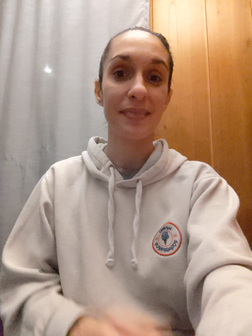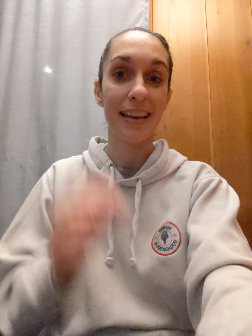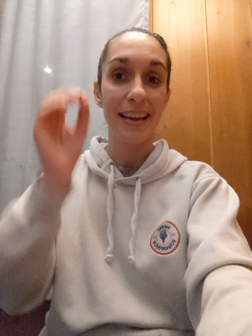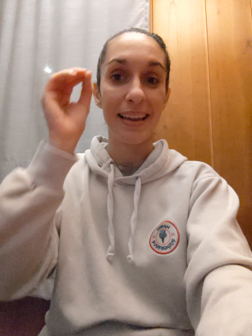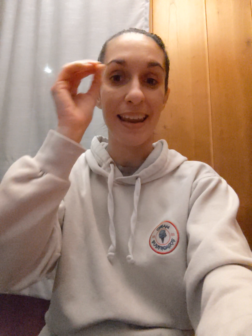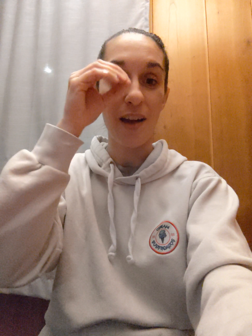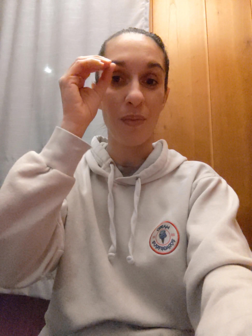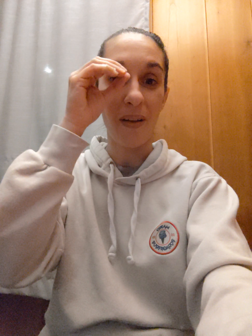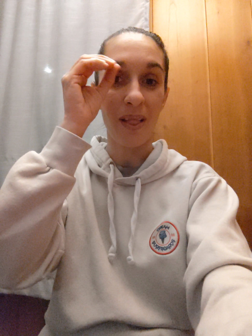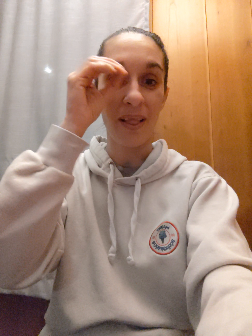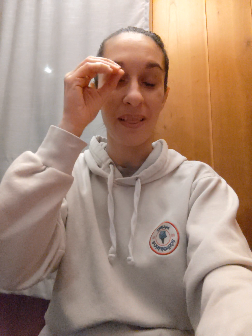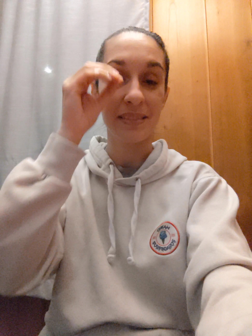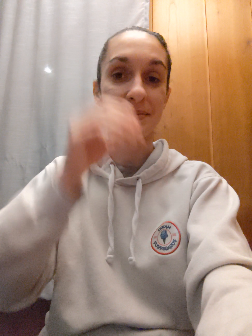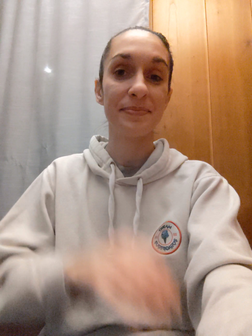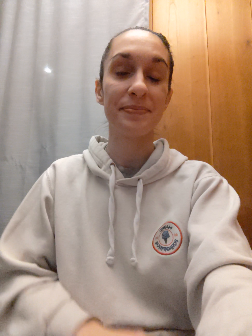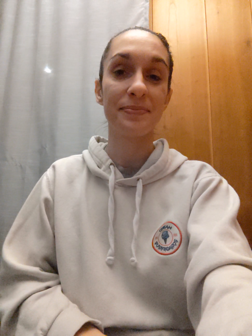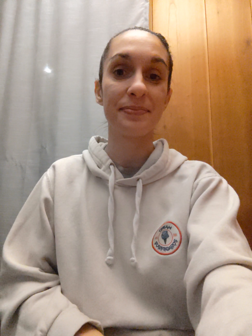owl